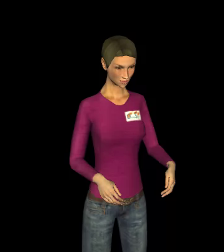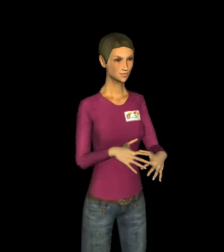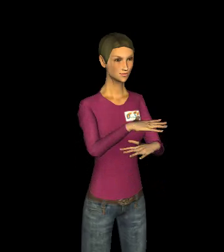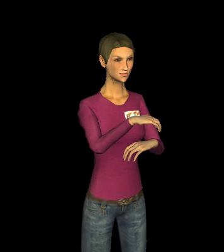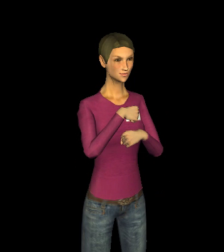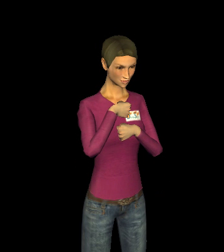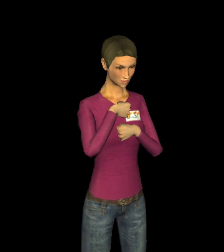يعترف